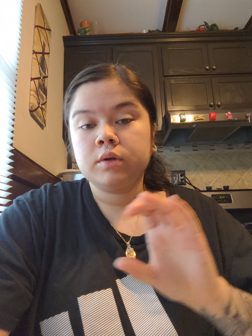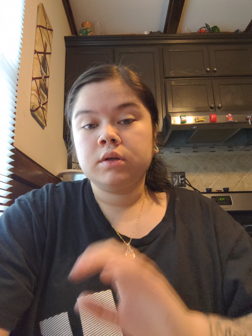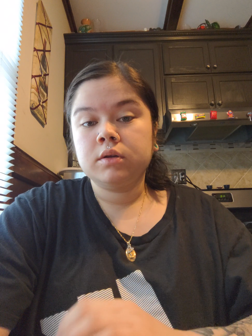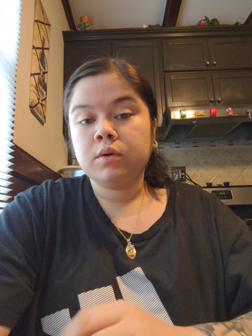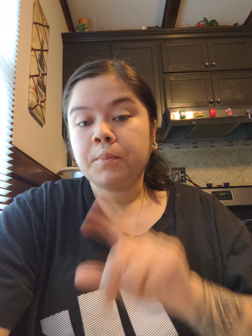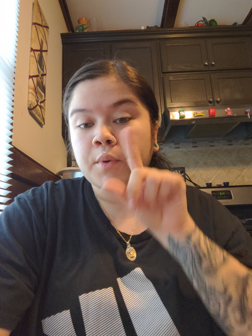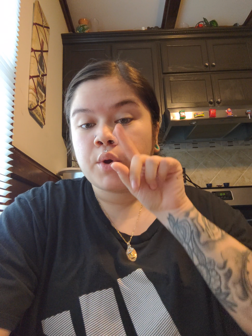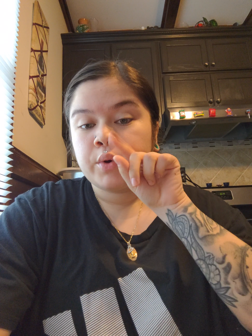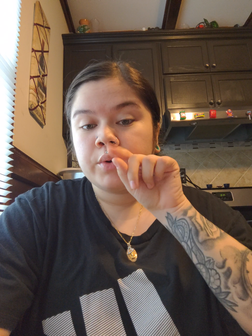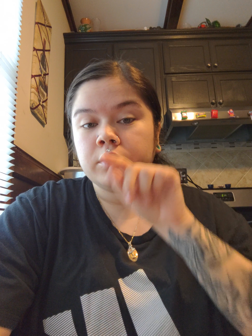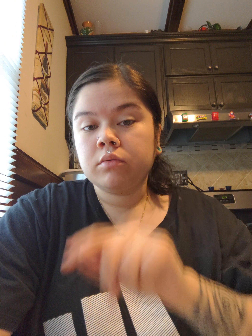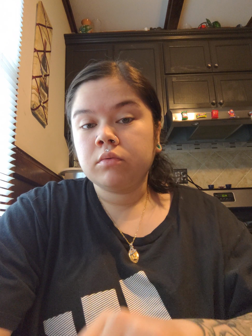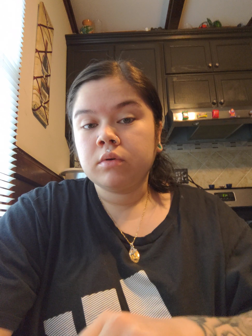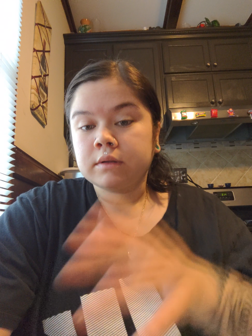bird